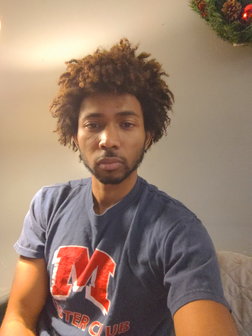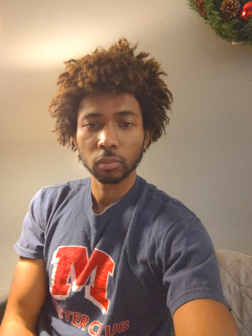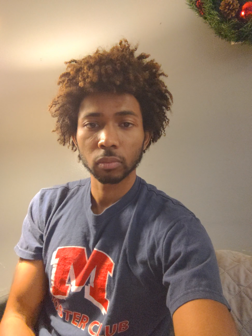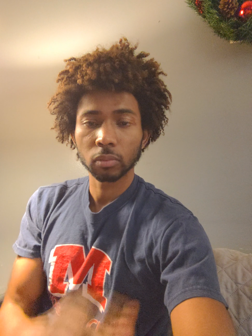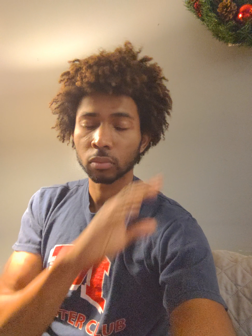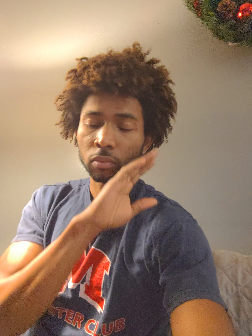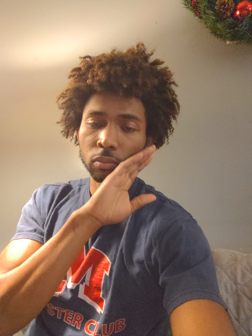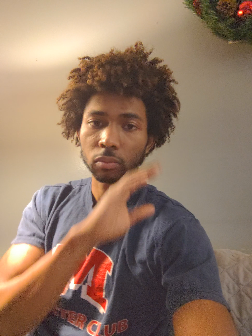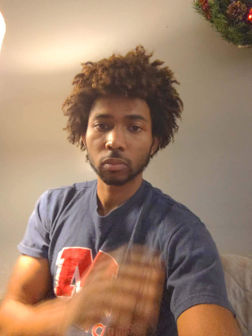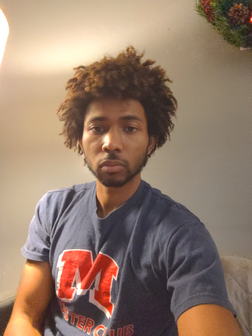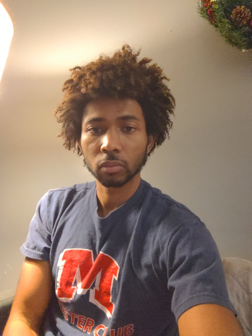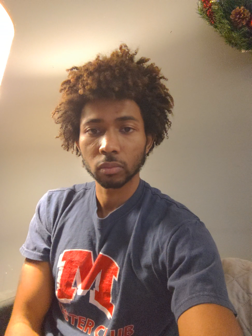bed